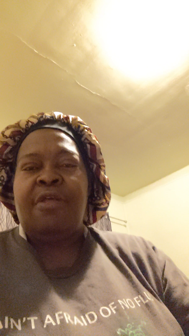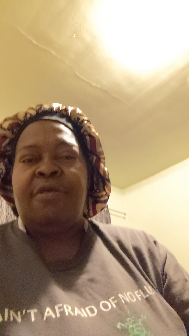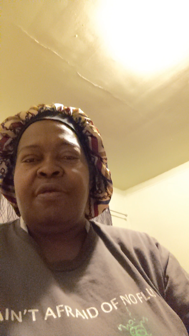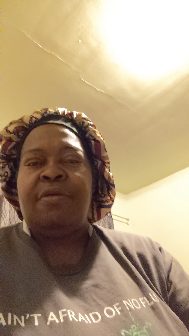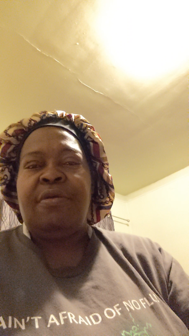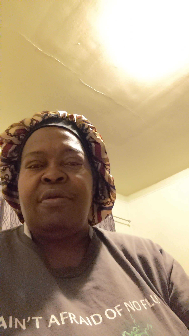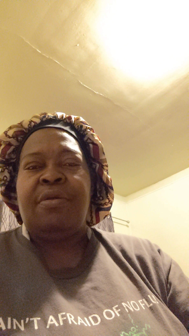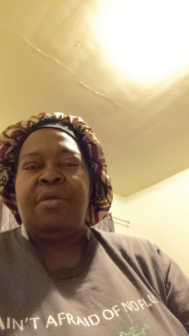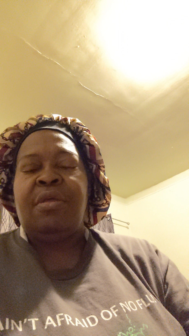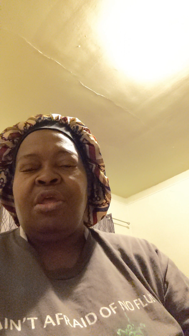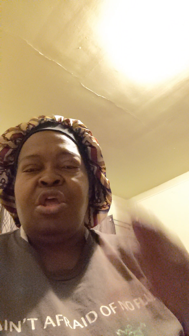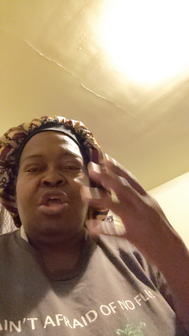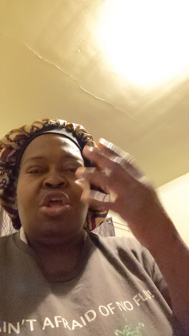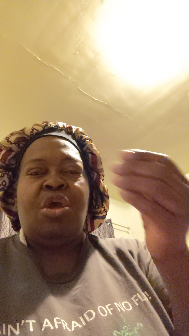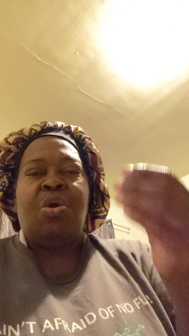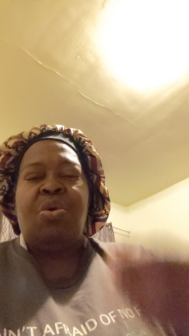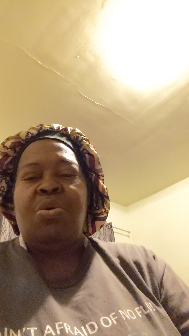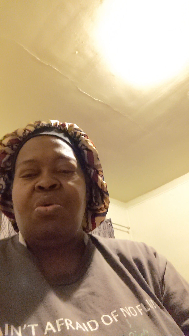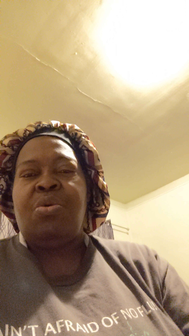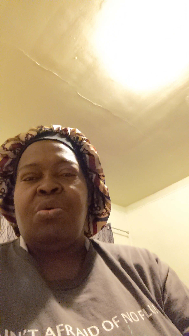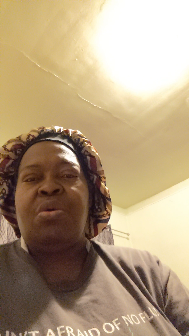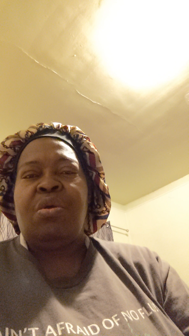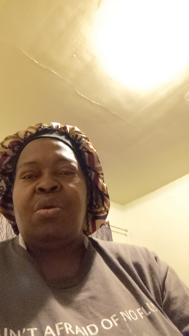going to